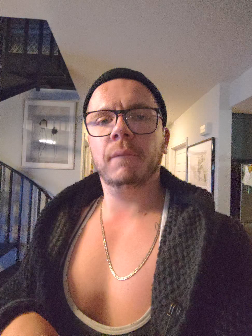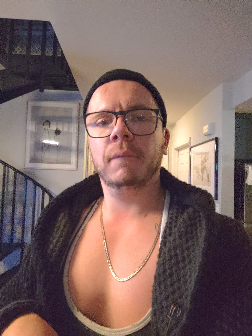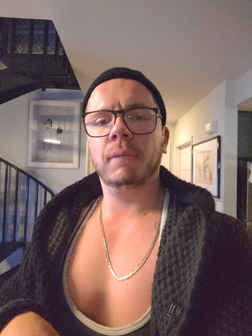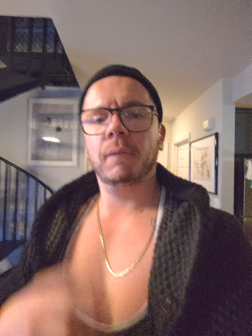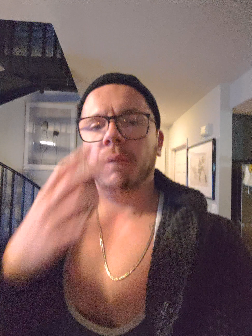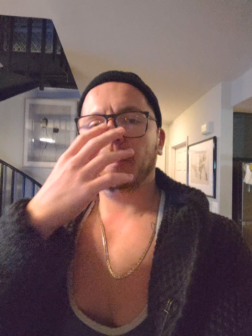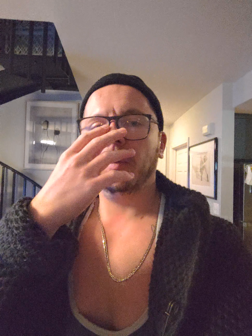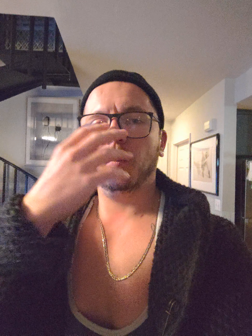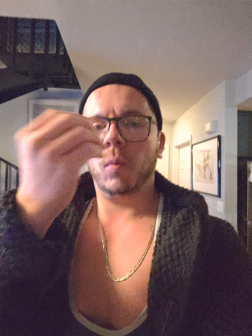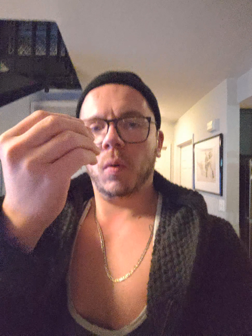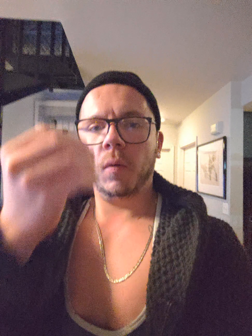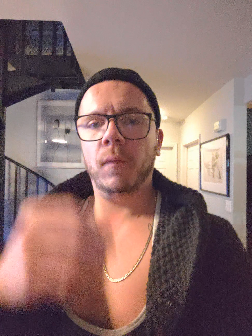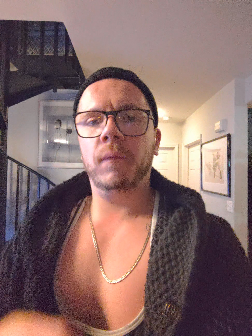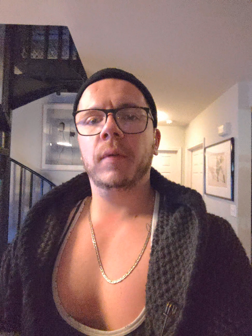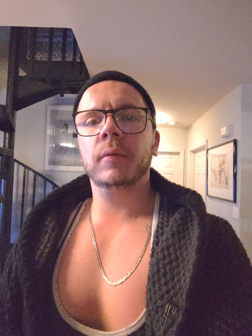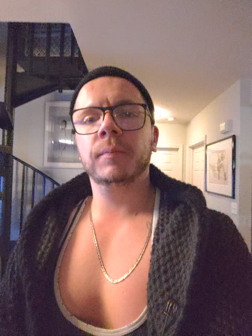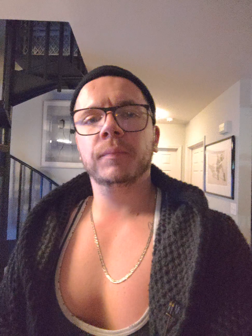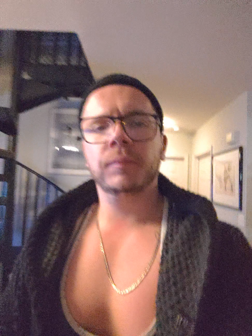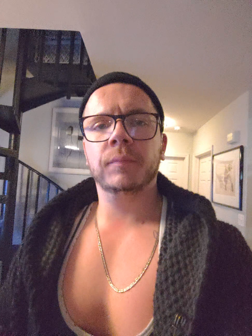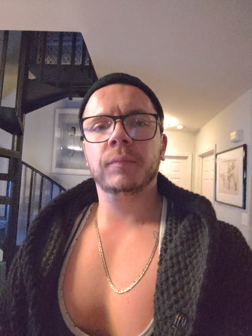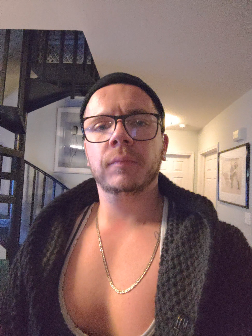wolf